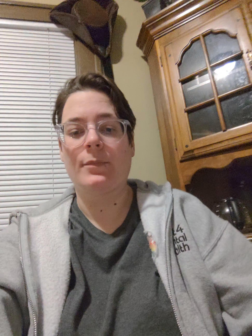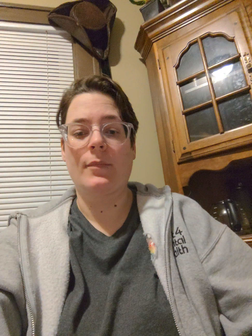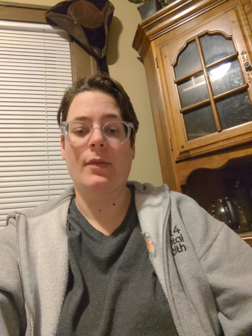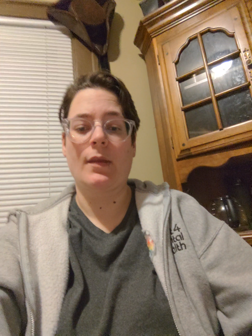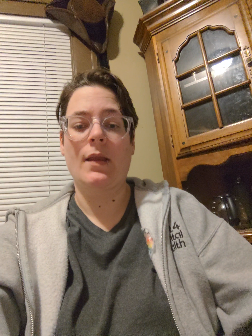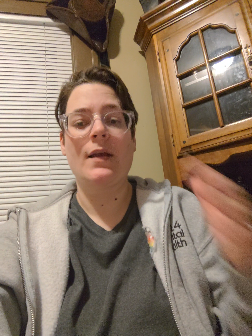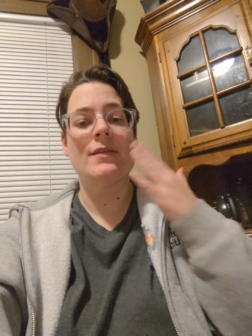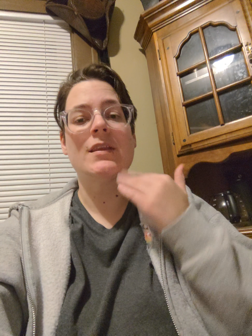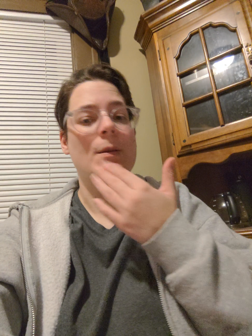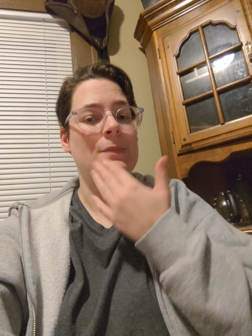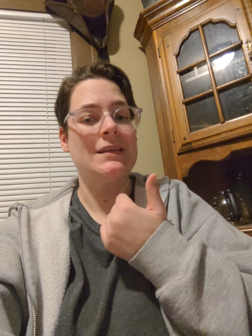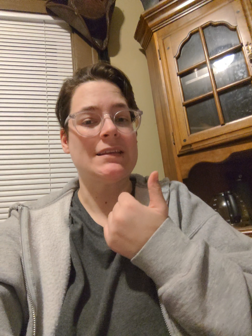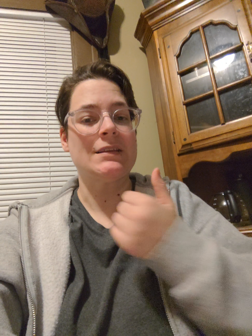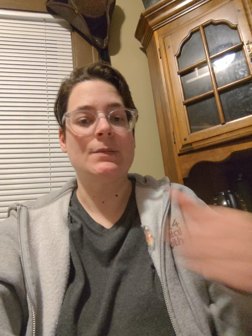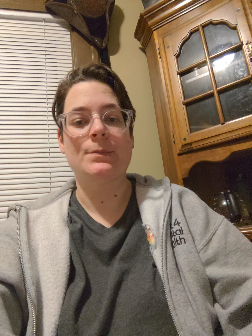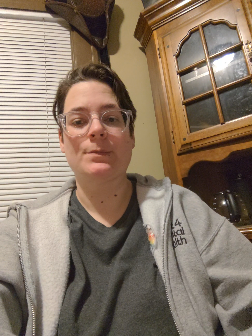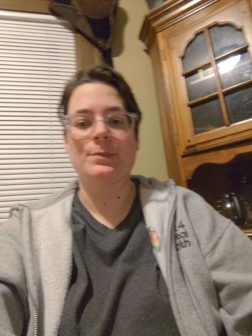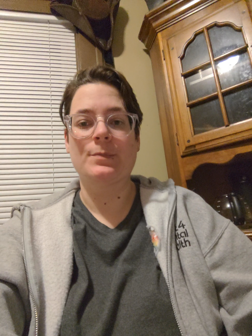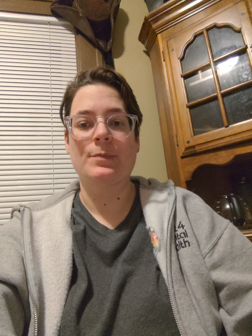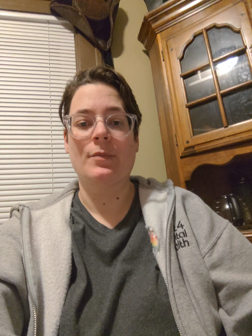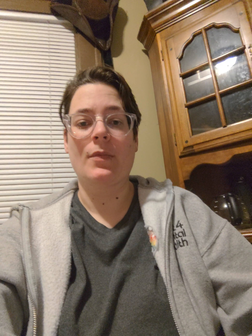napkin